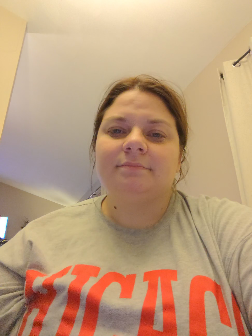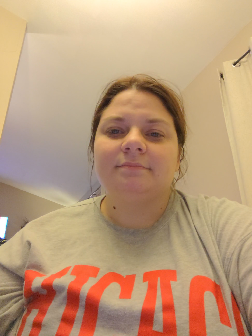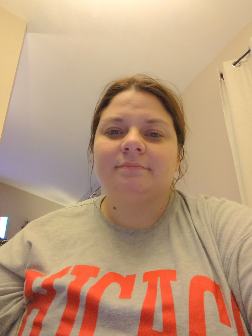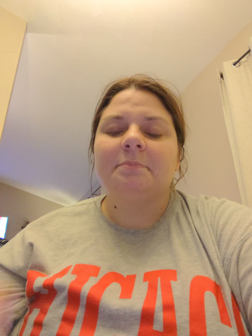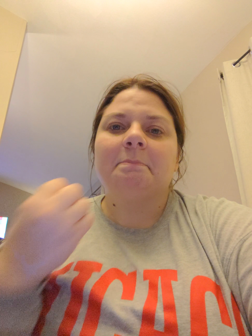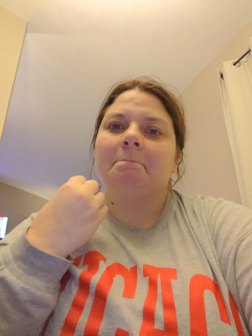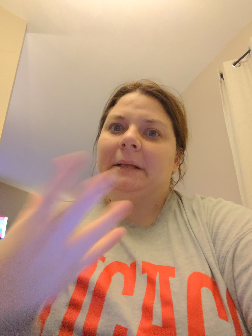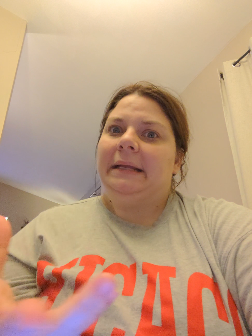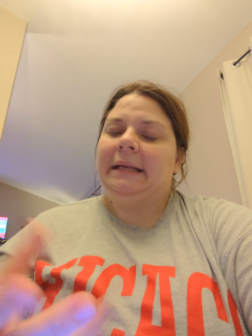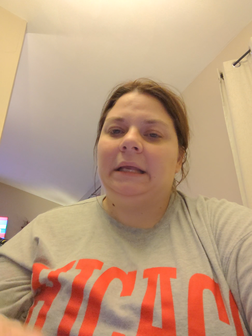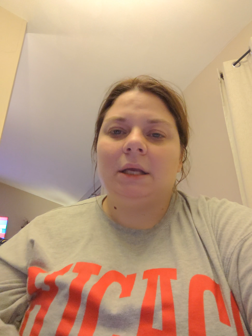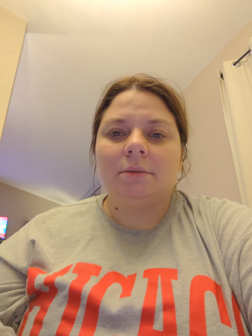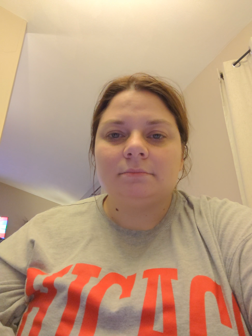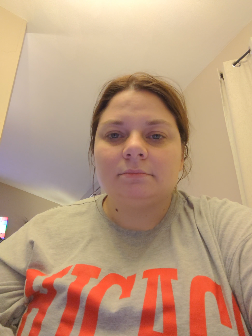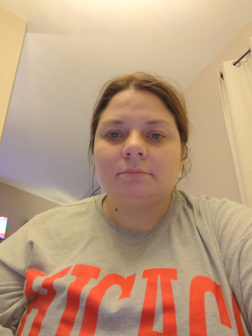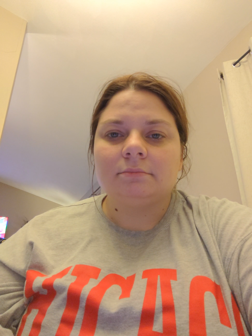many